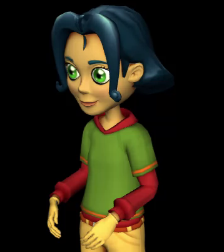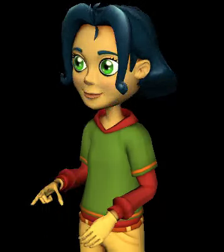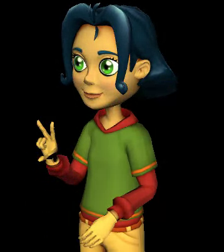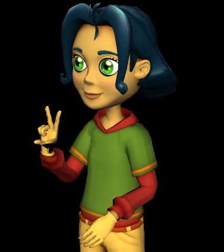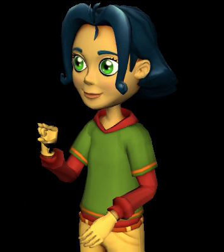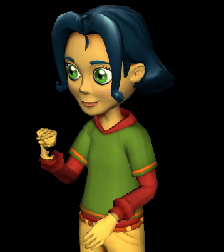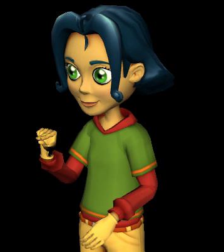30